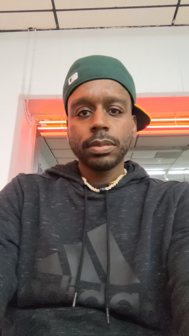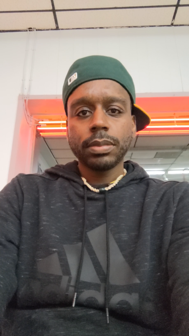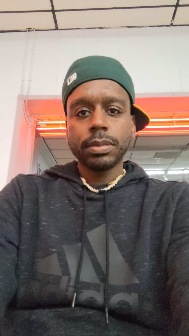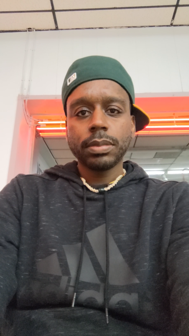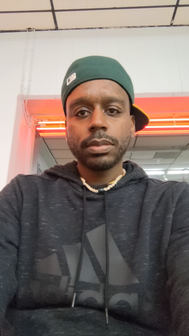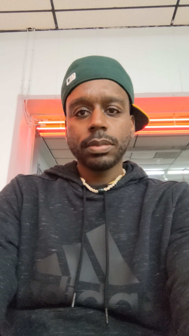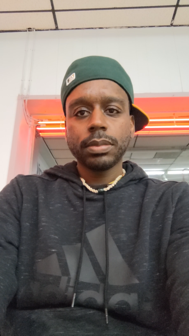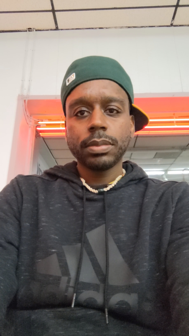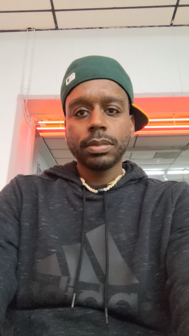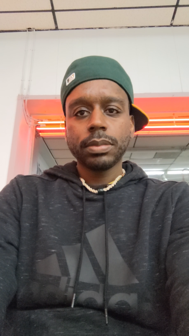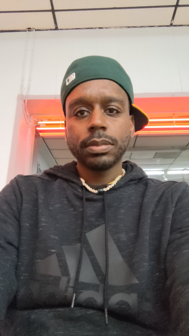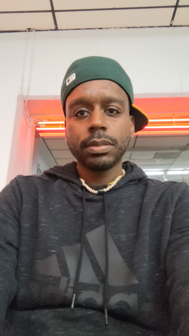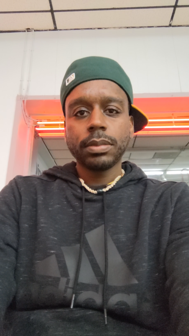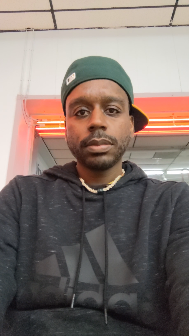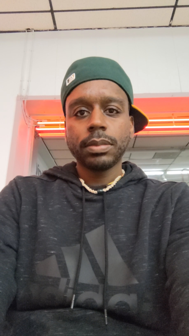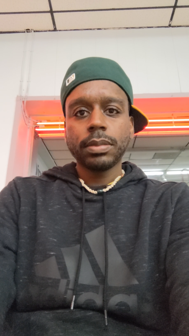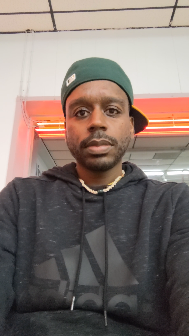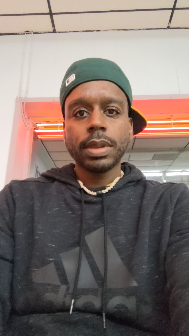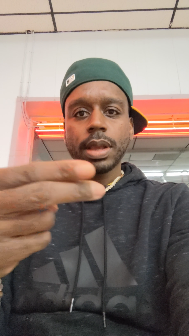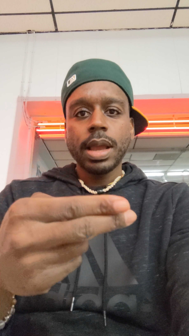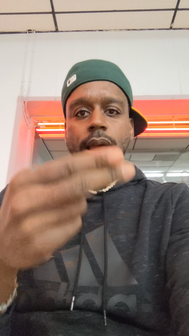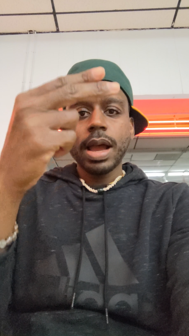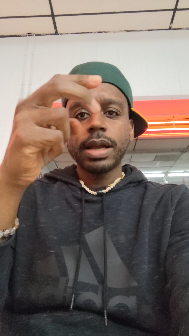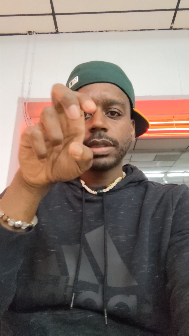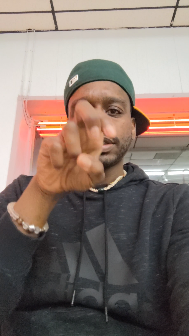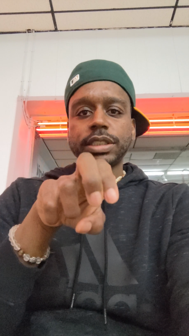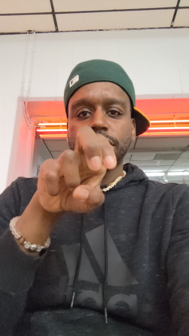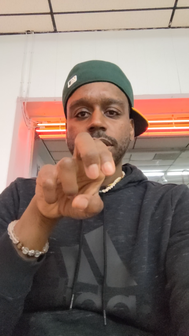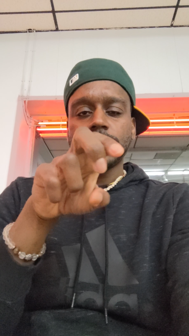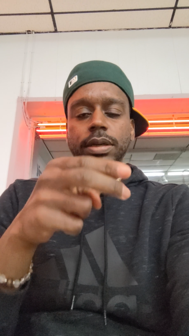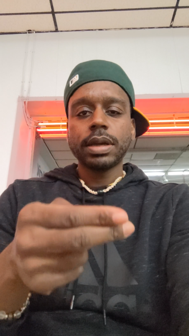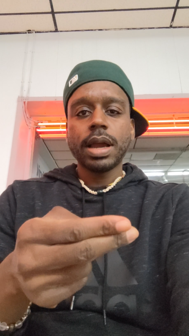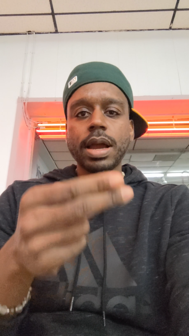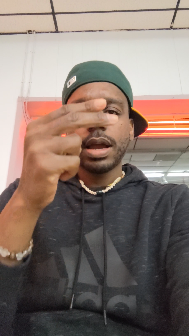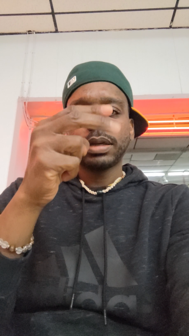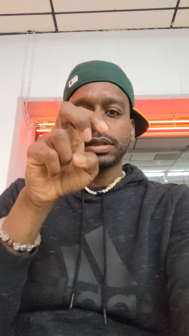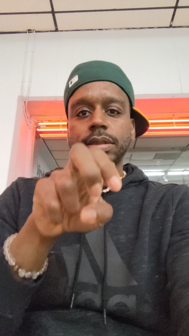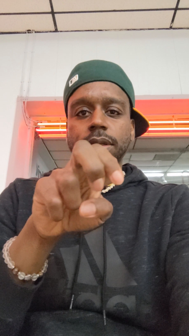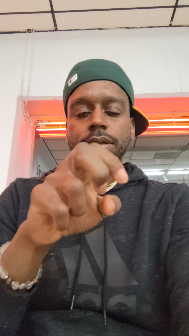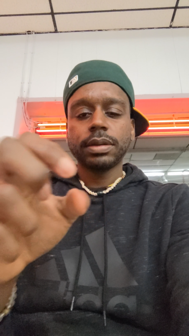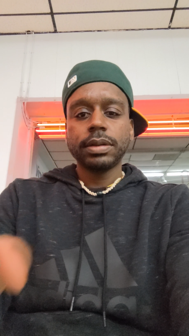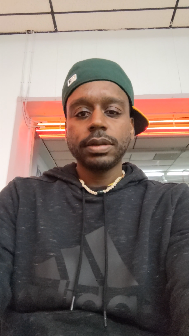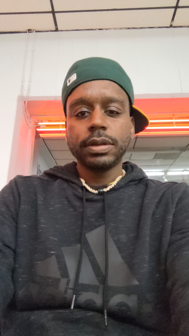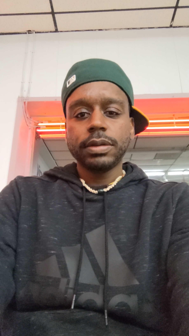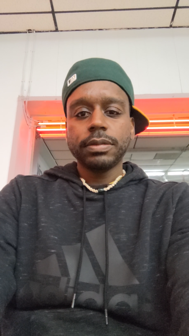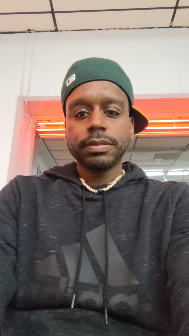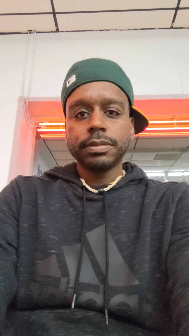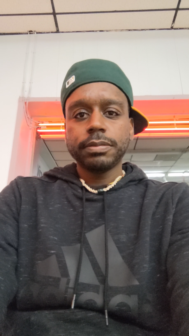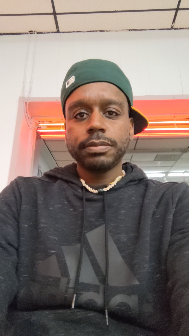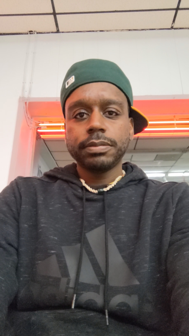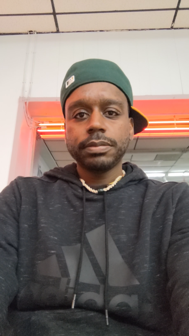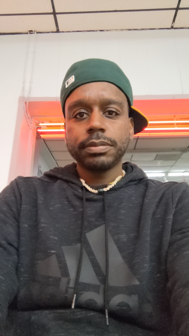high chair